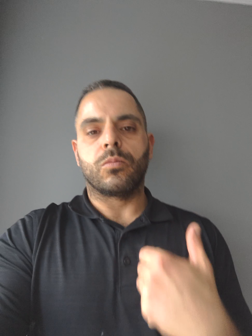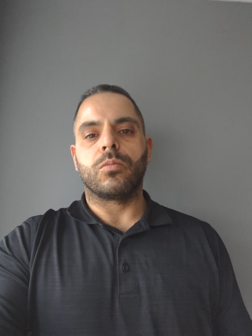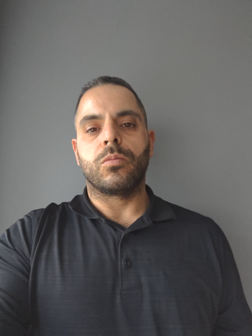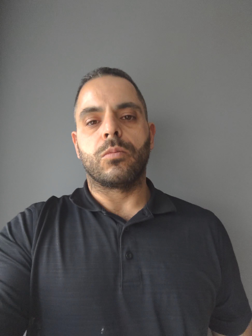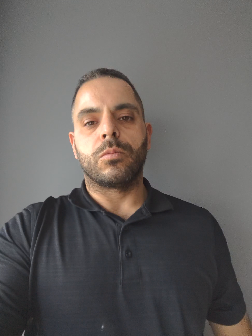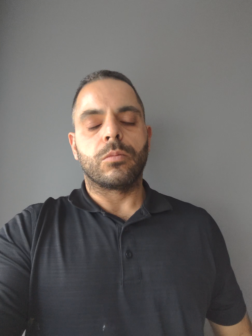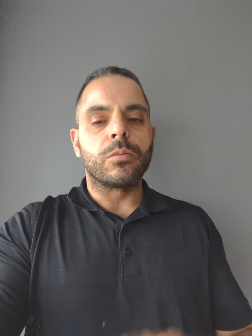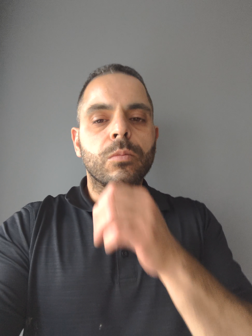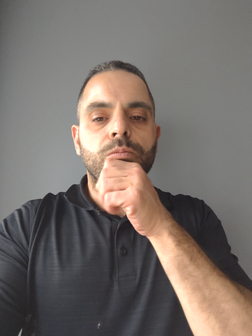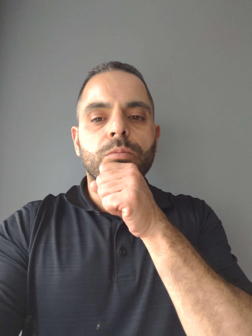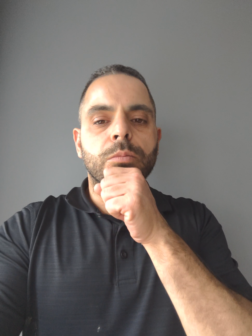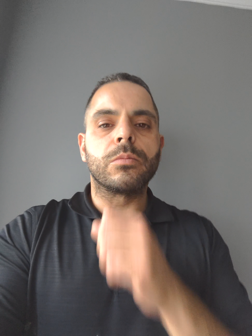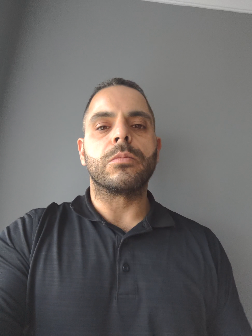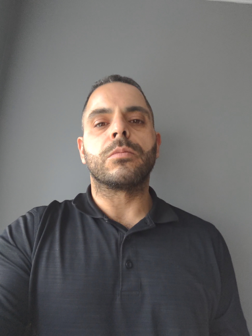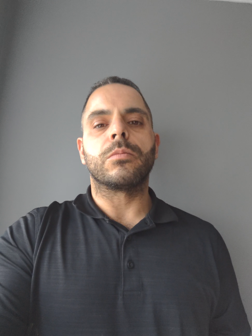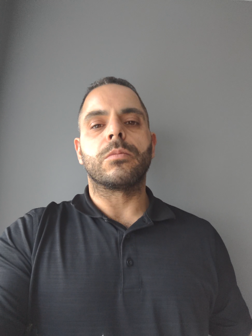orange